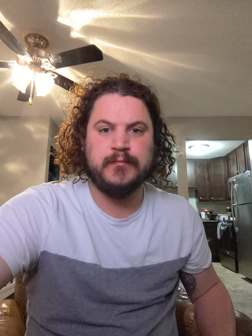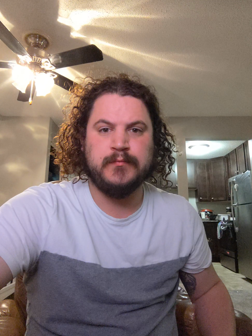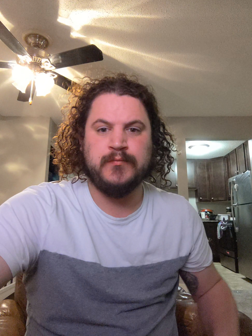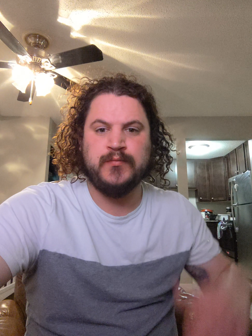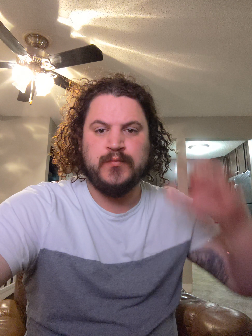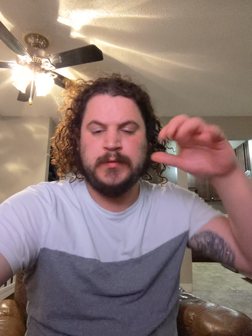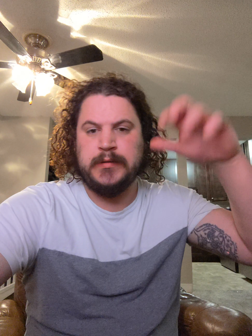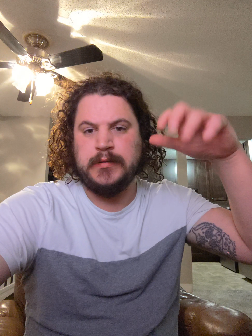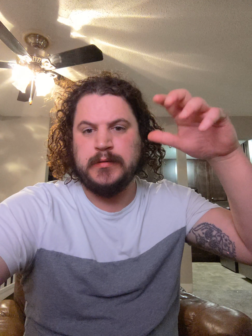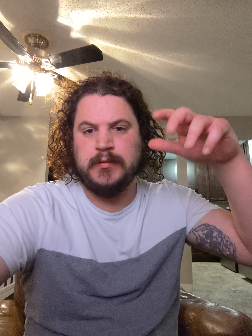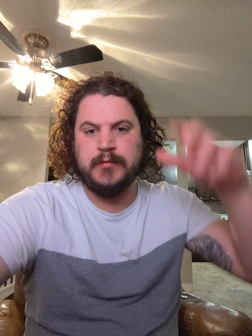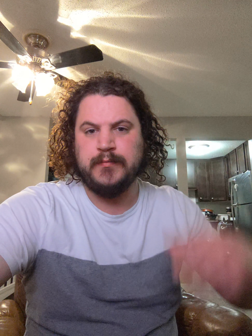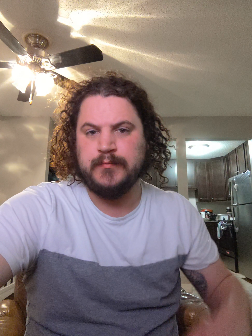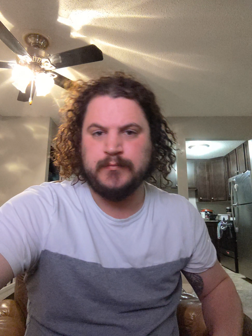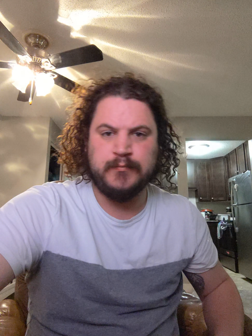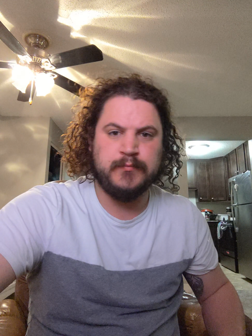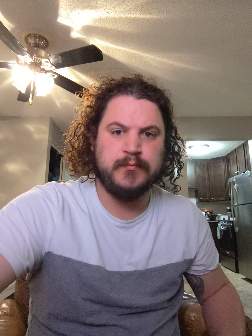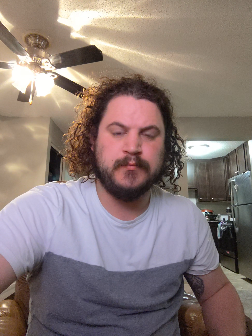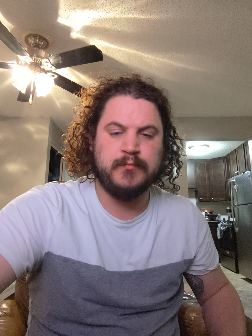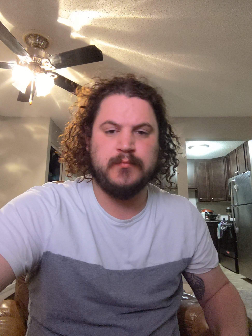rain